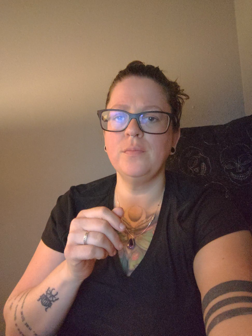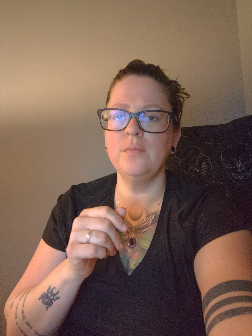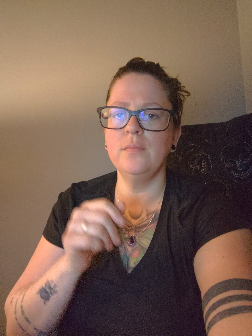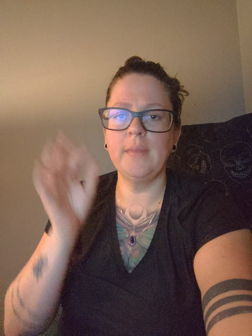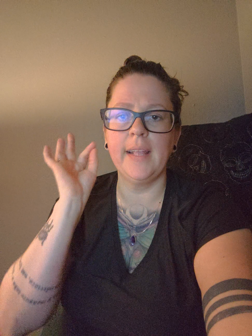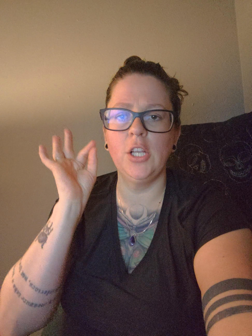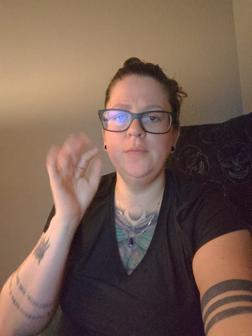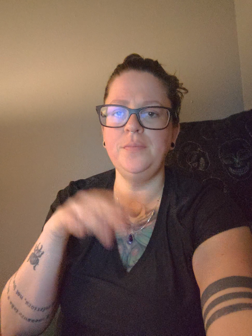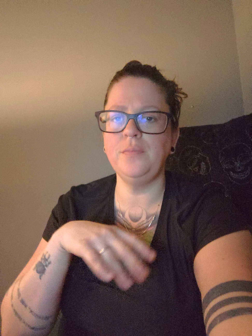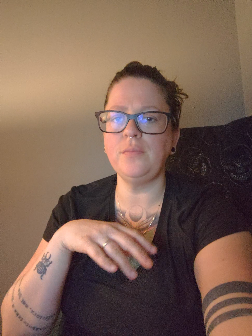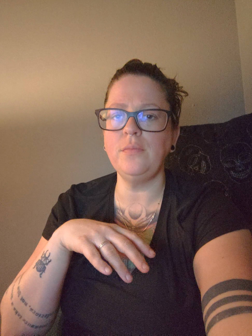hair